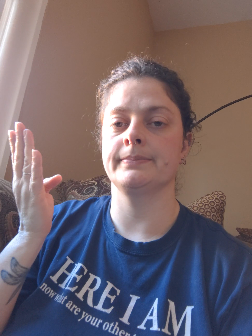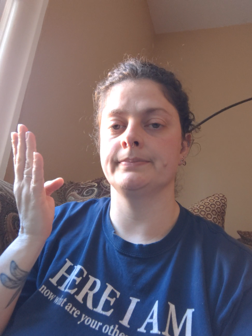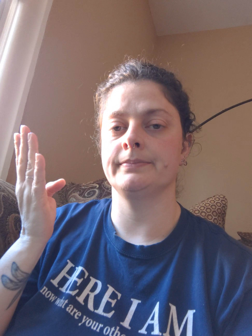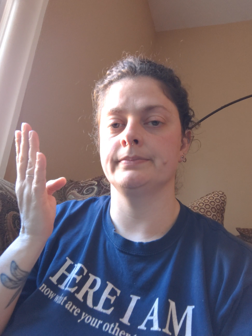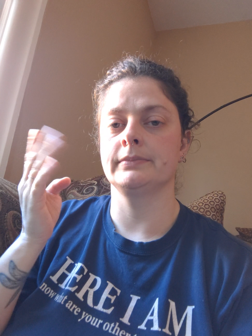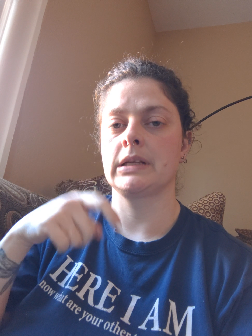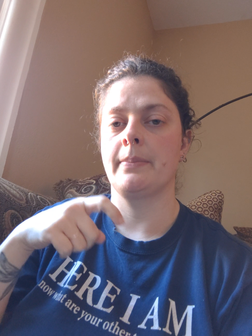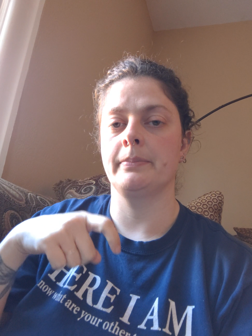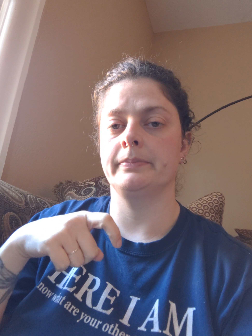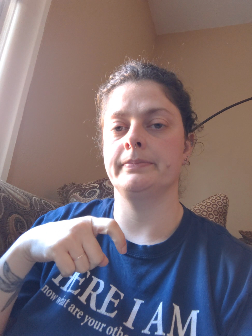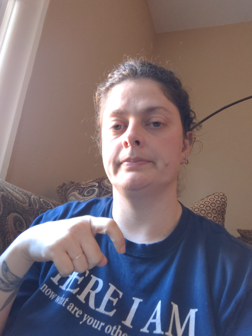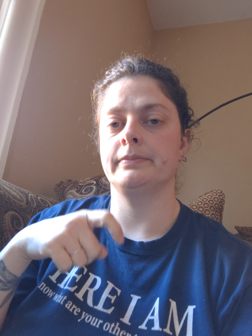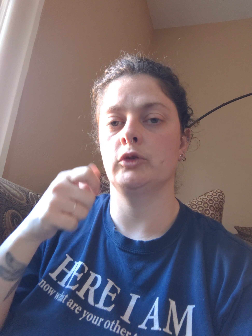time